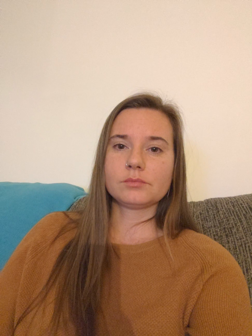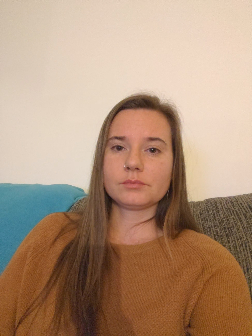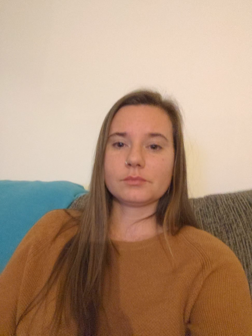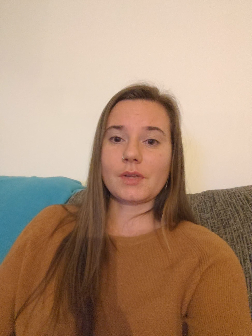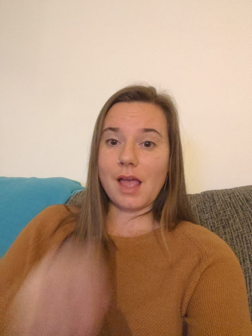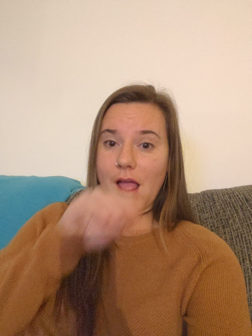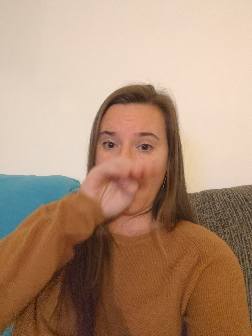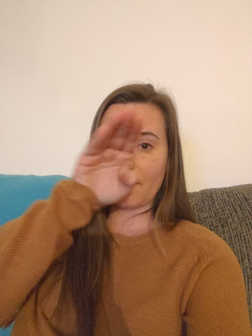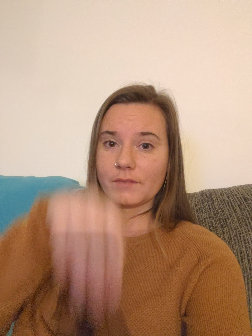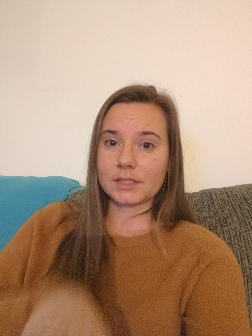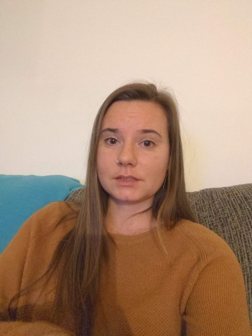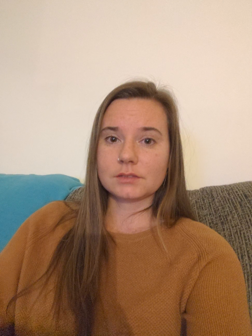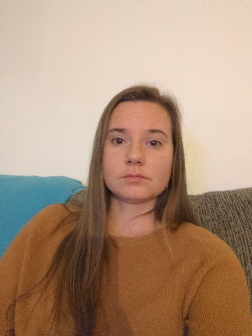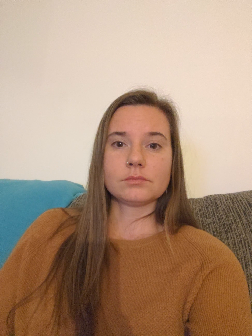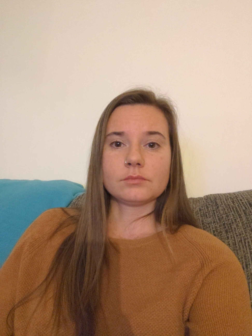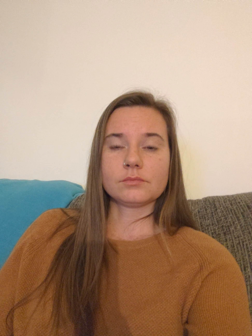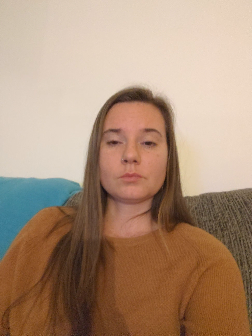elephant